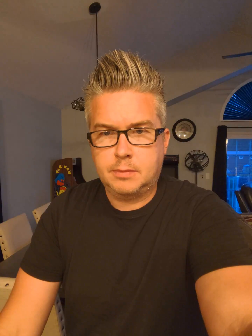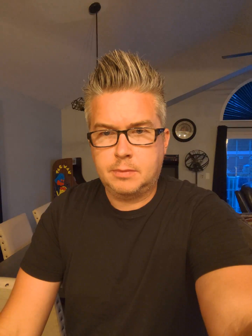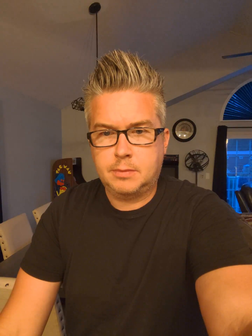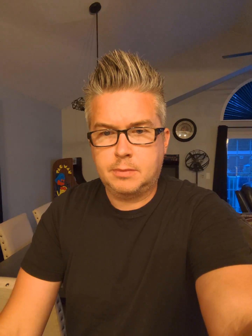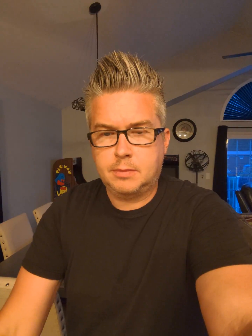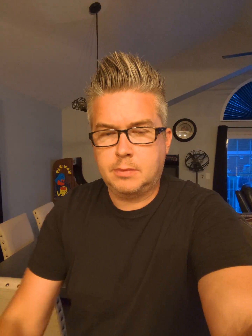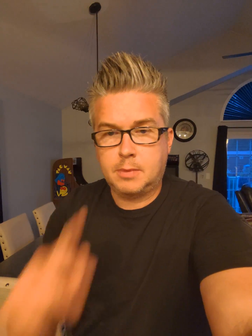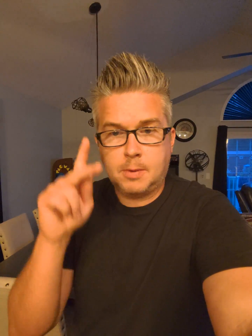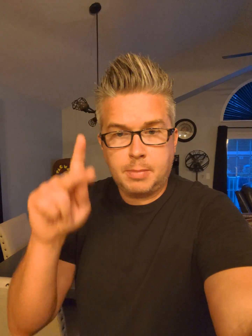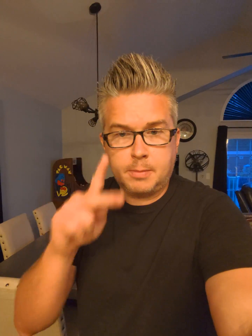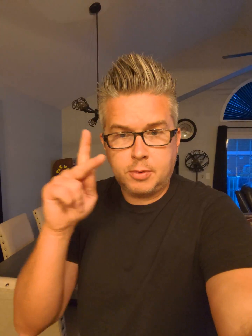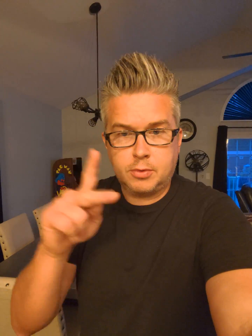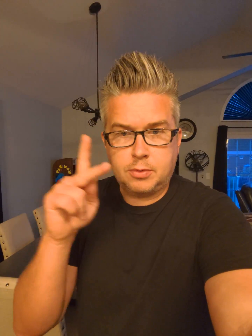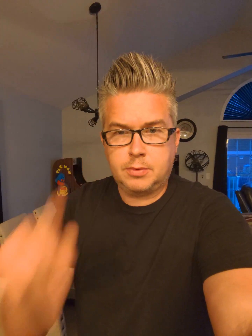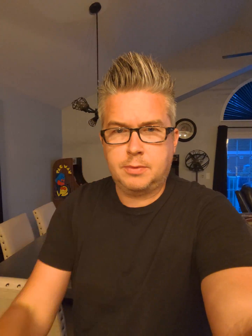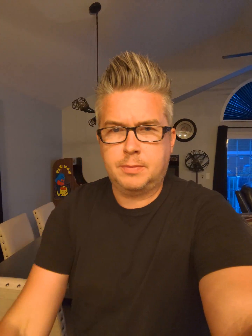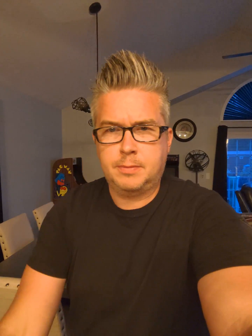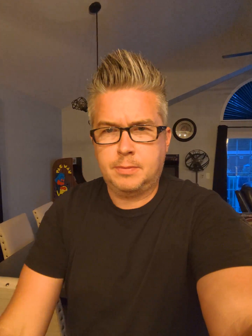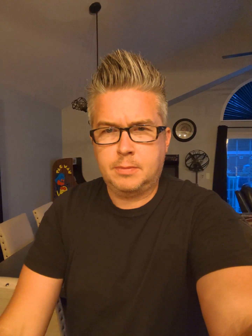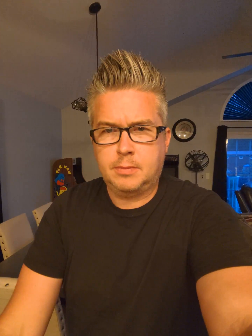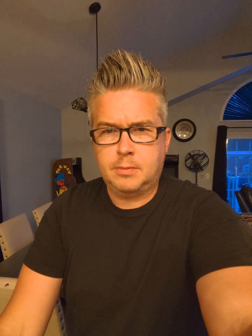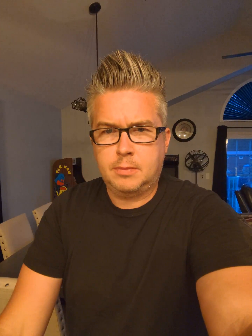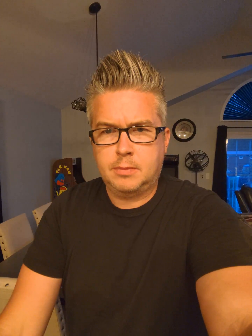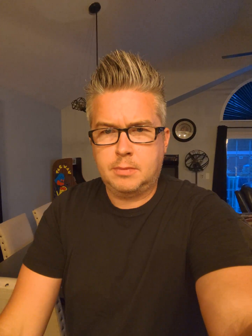people